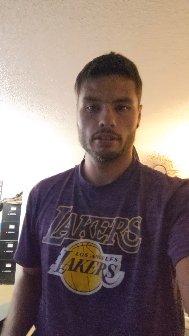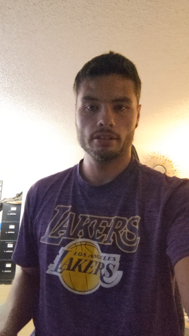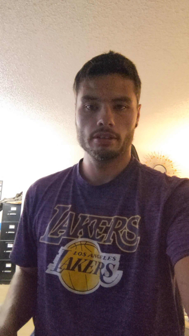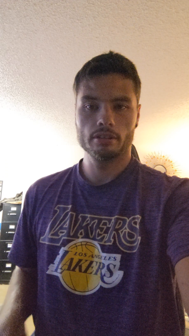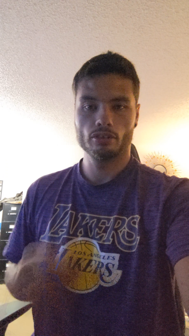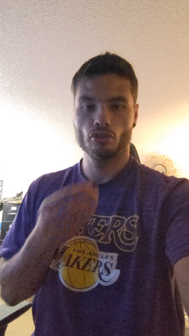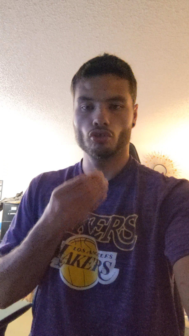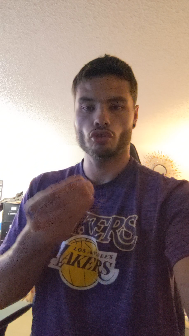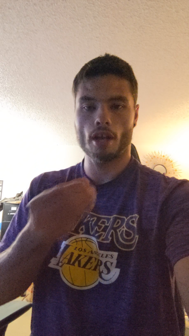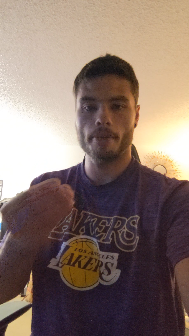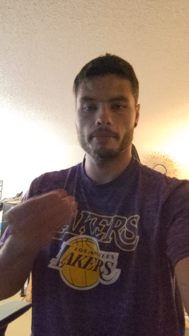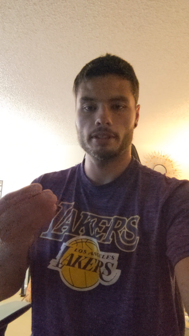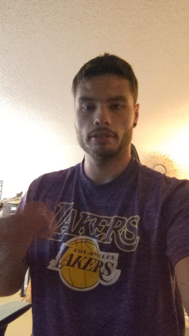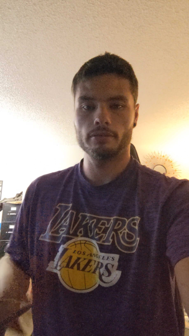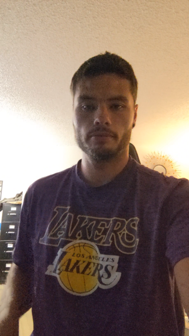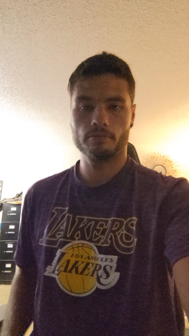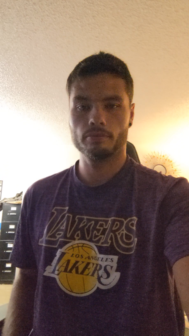shopping